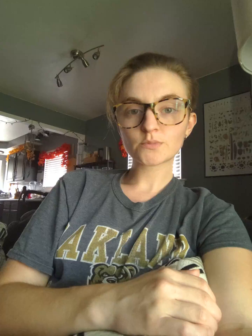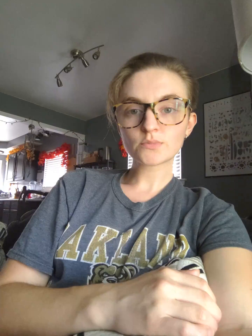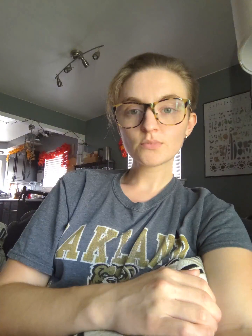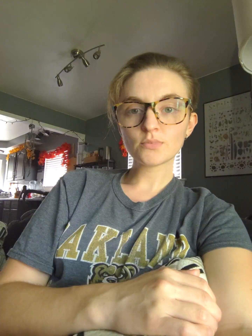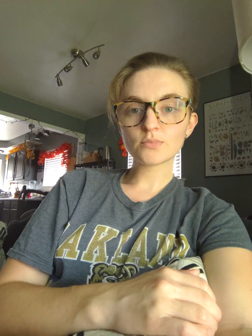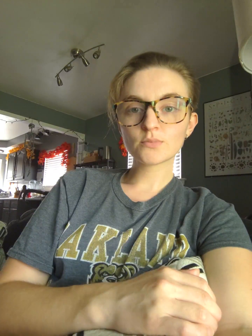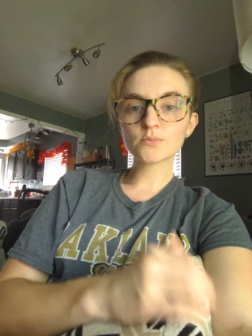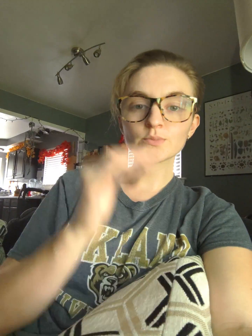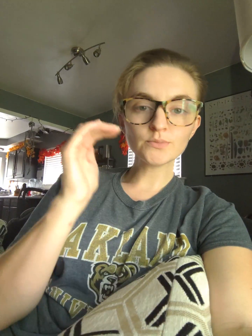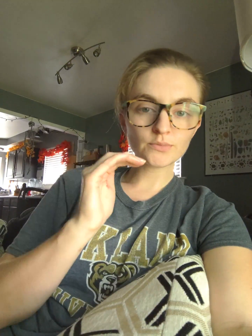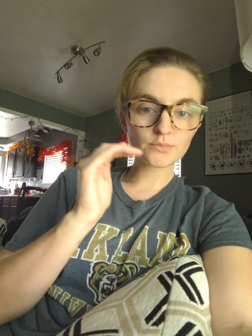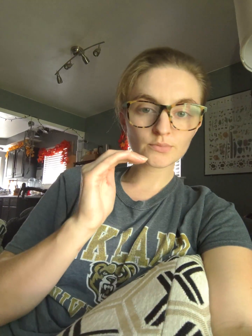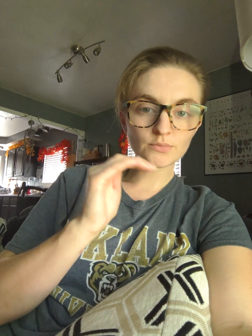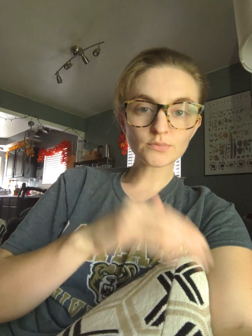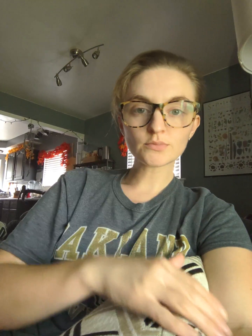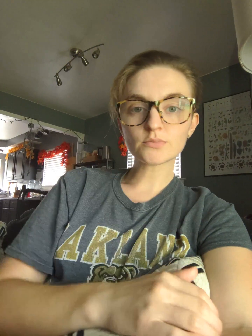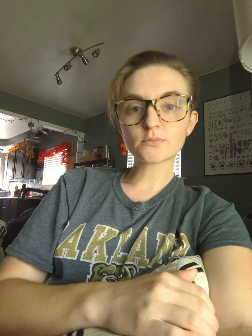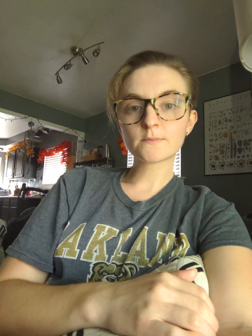little